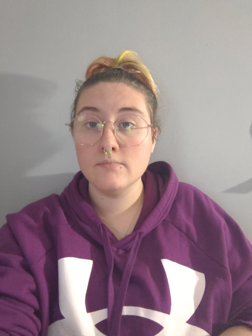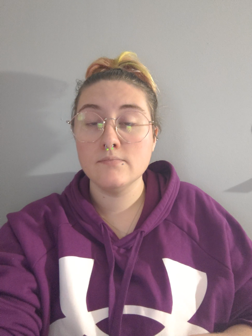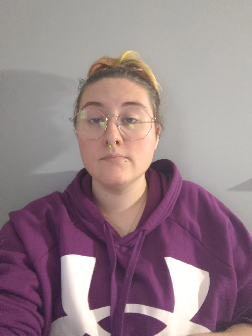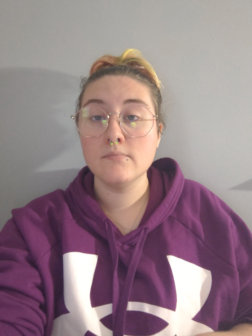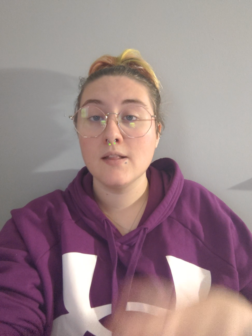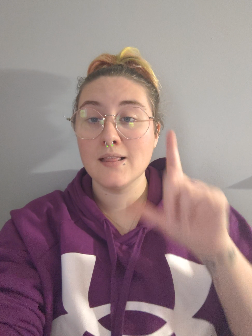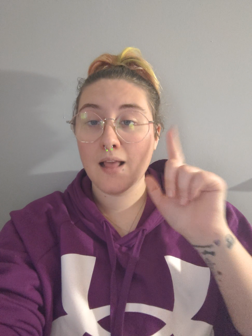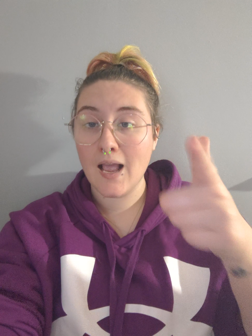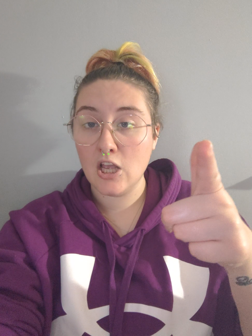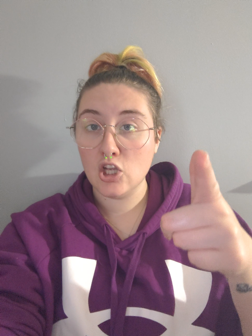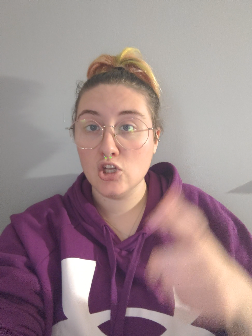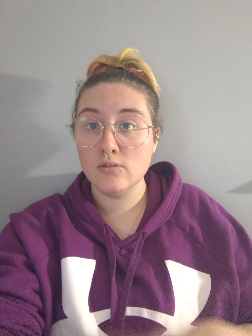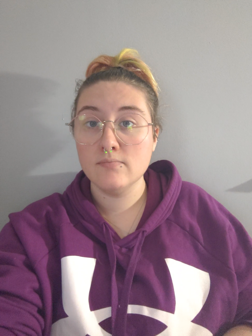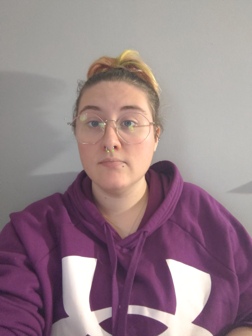later